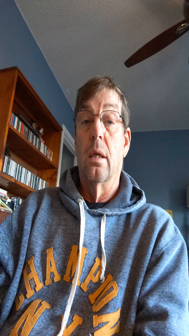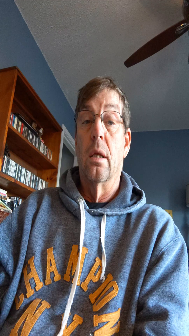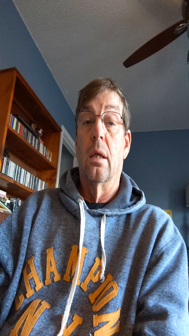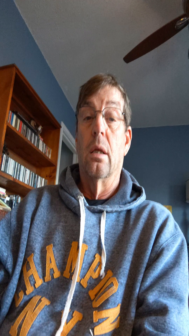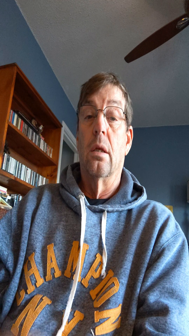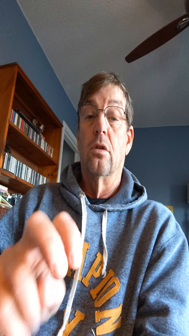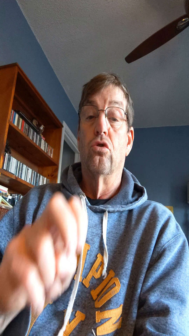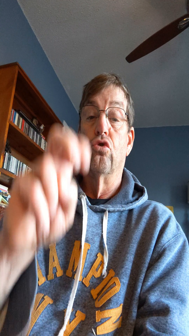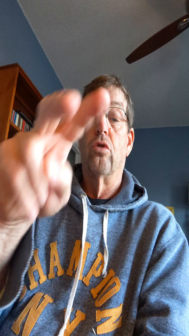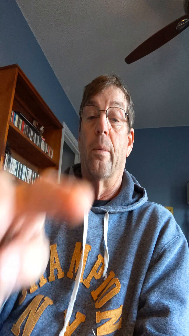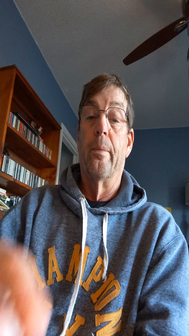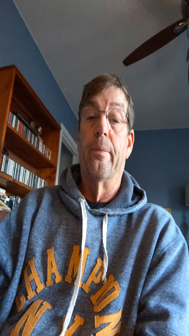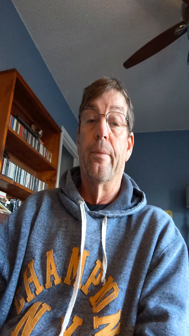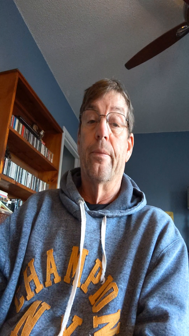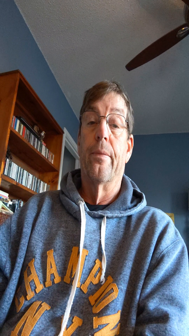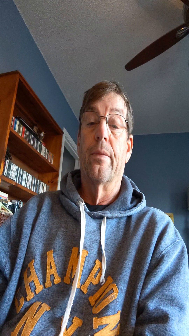jump